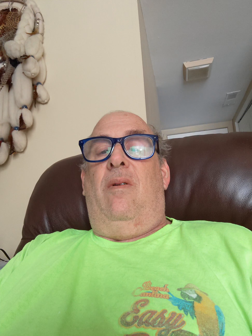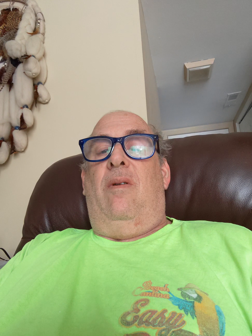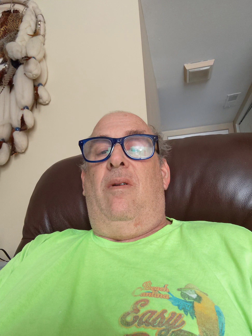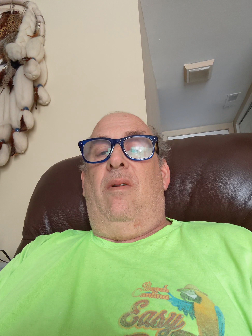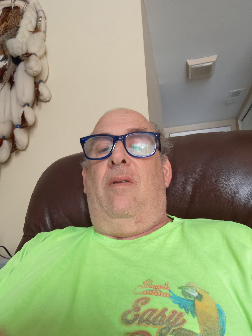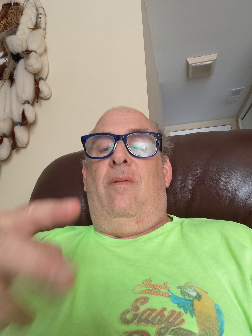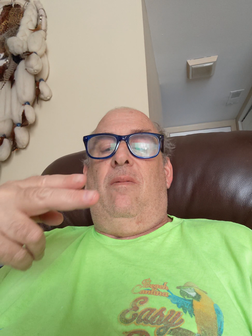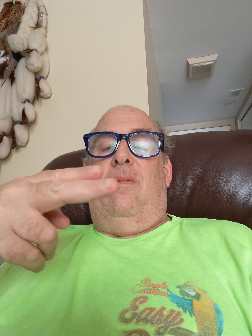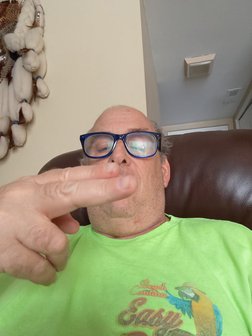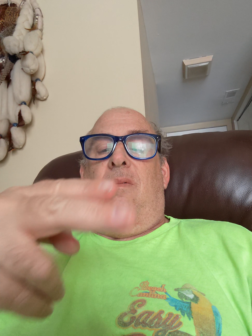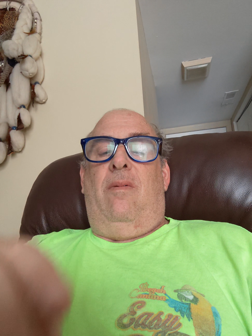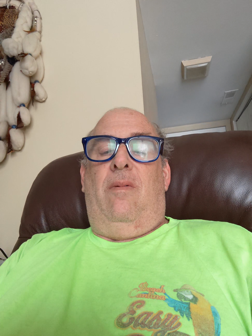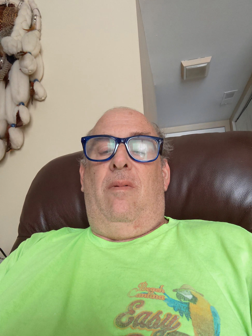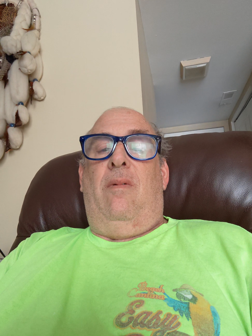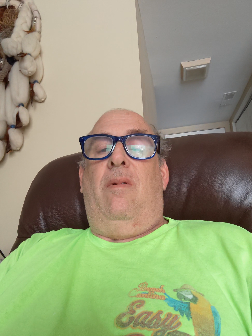scissors